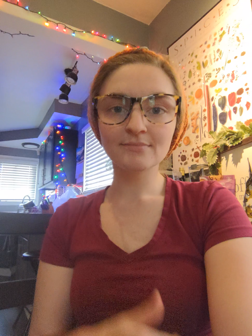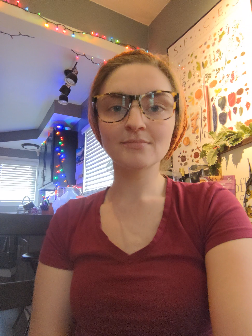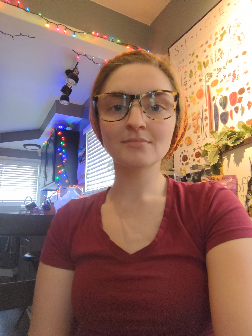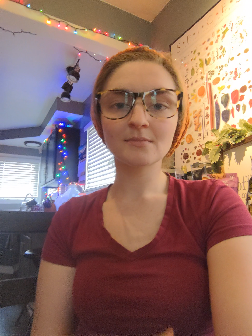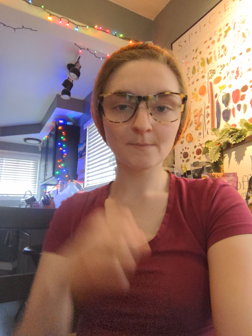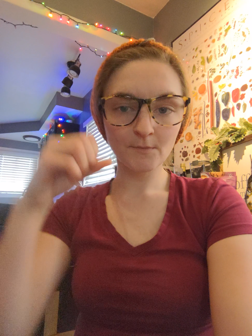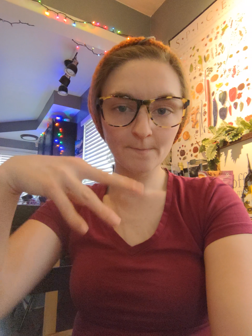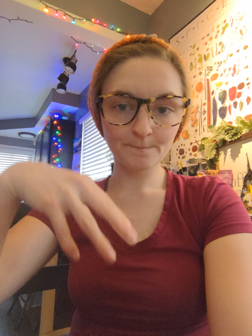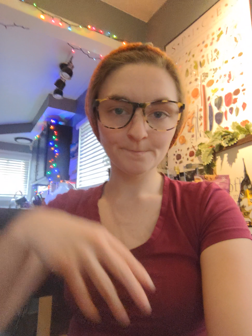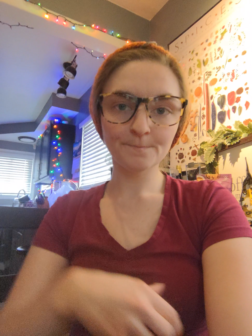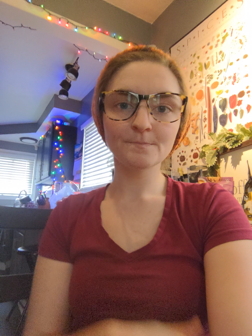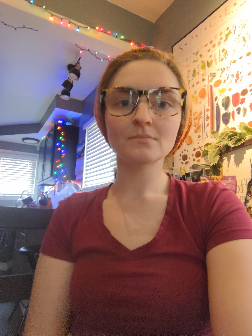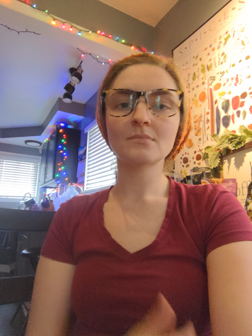drop